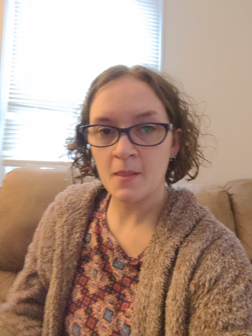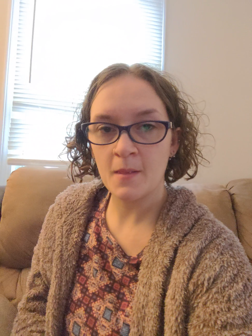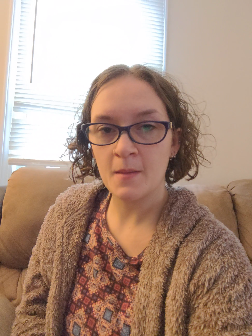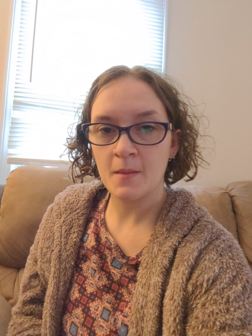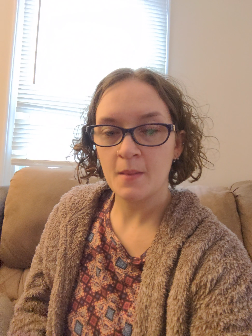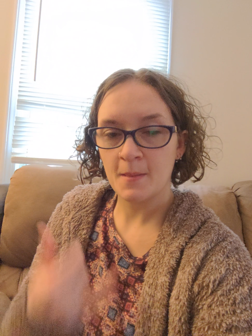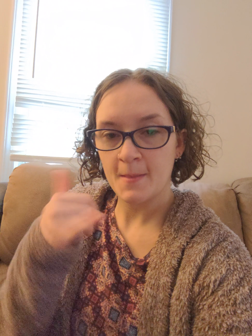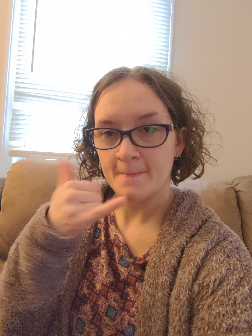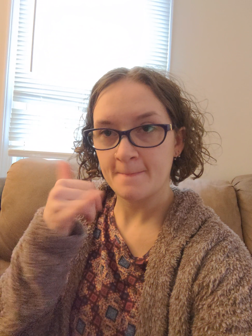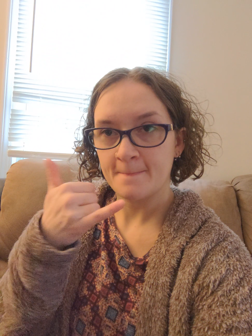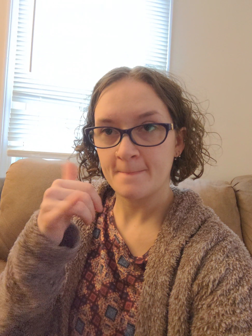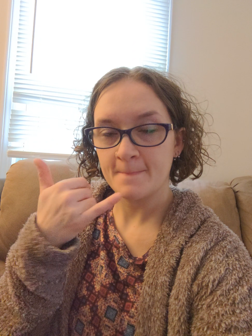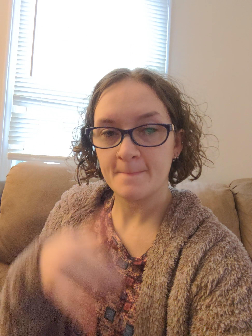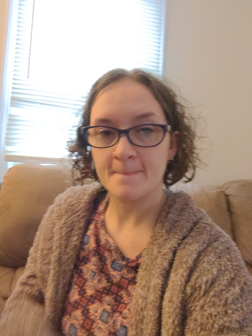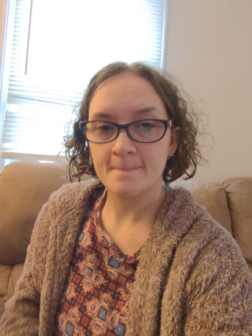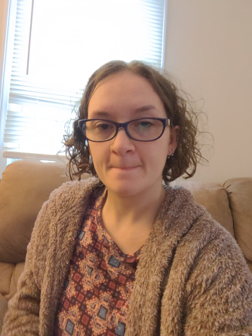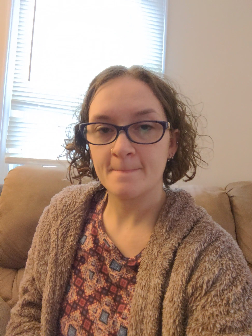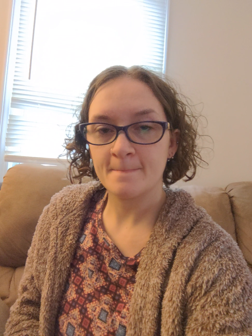yellow